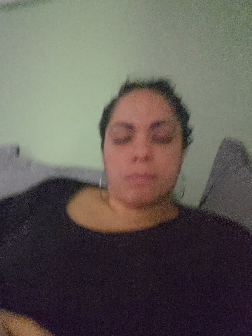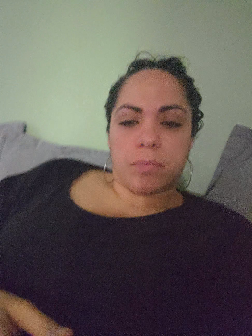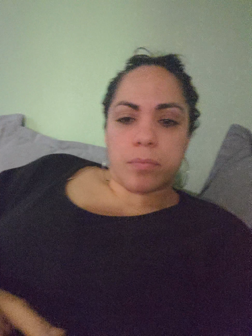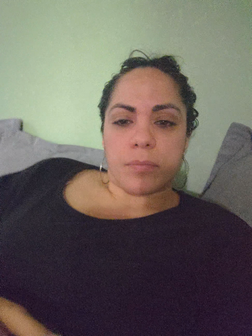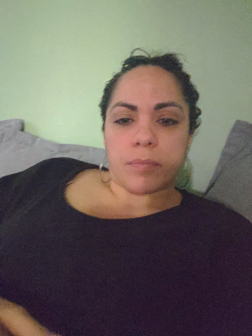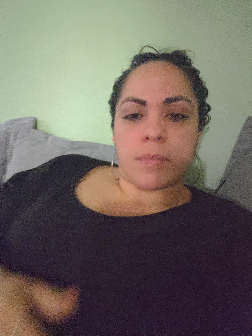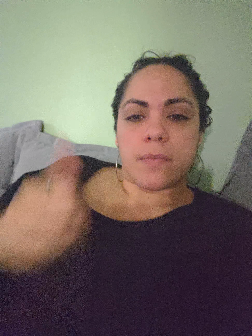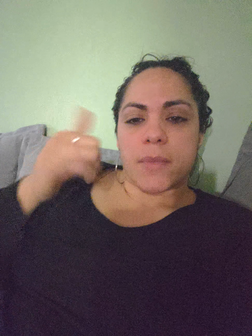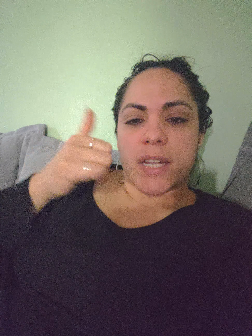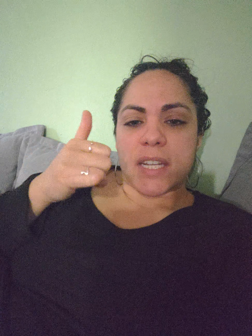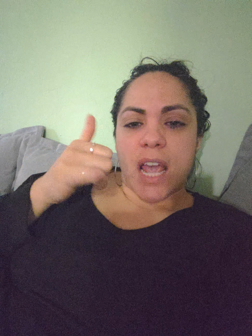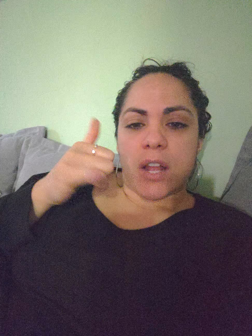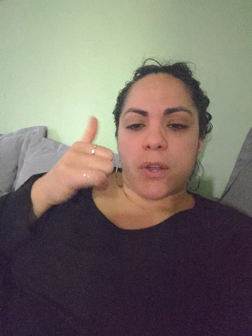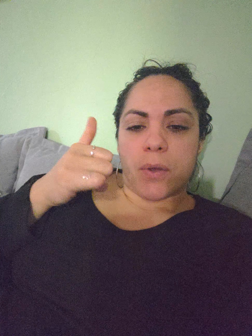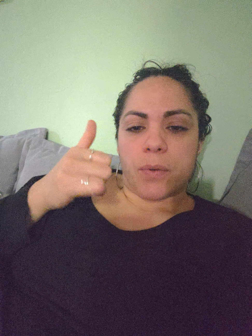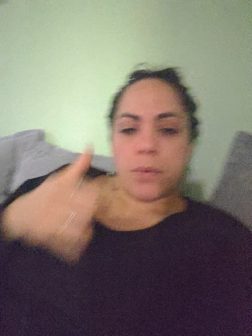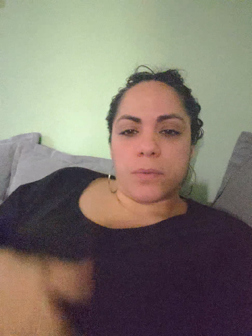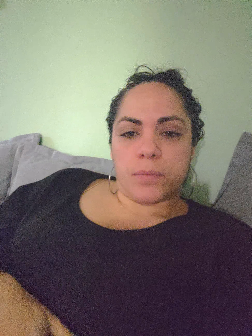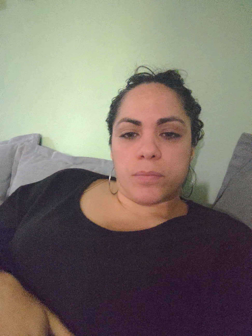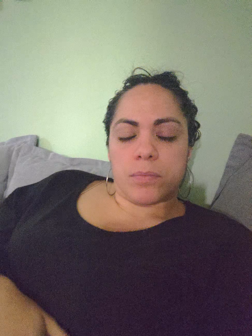yellow